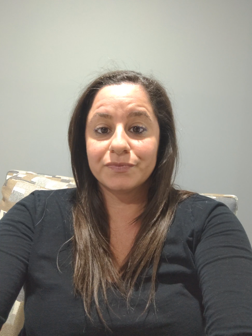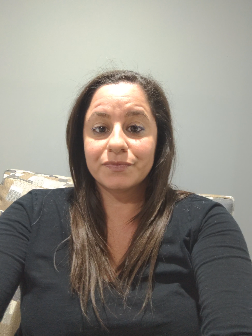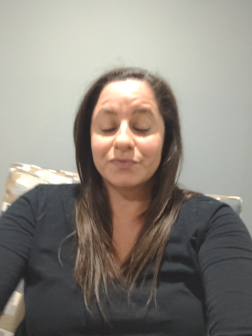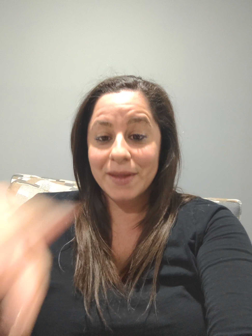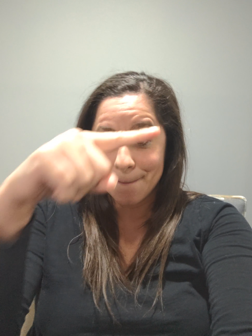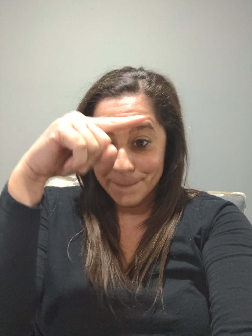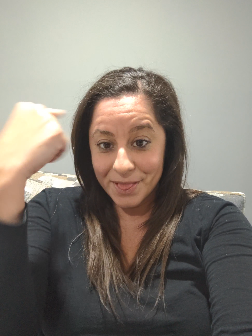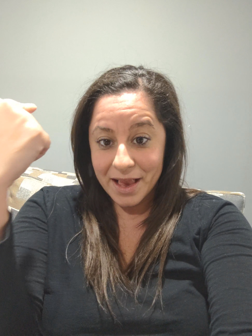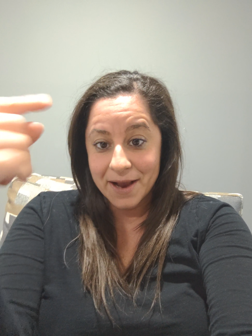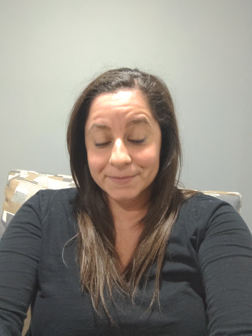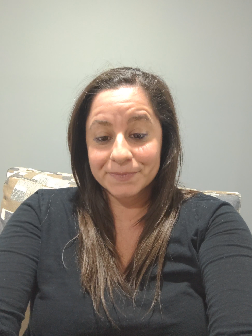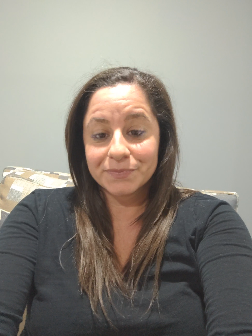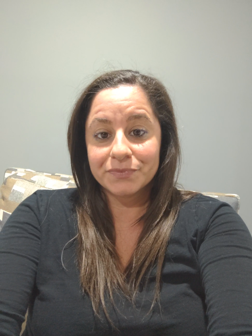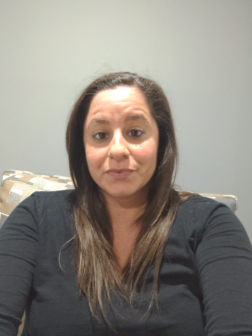black